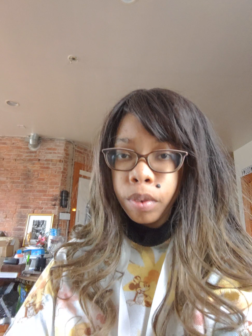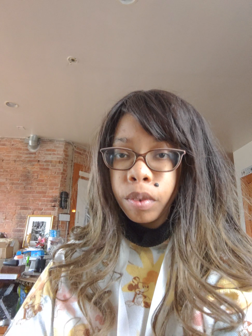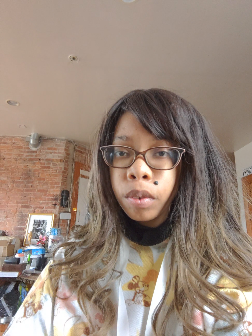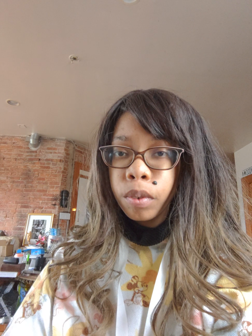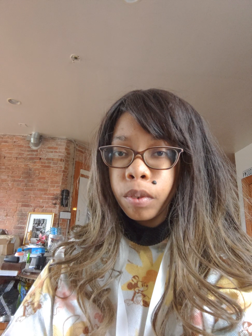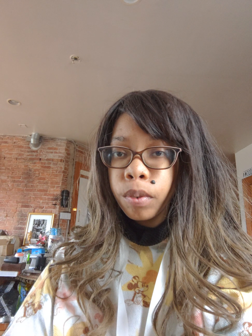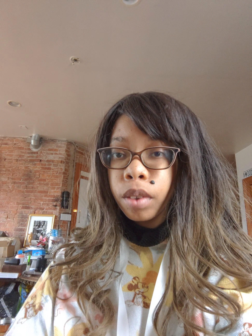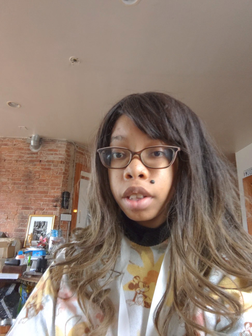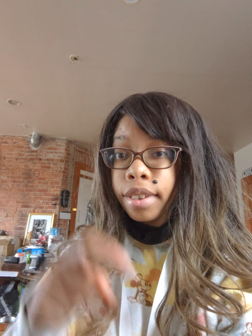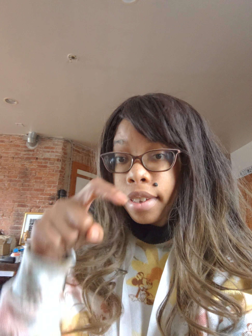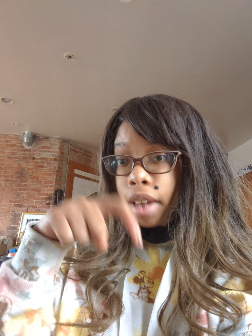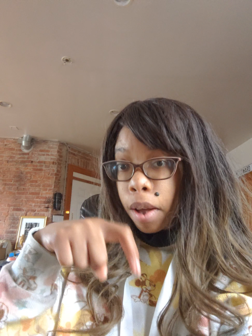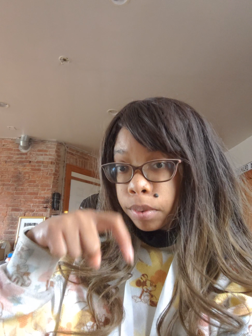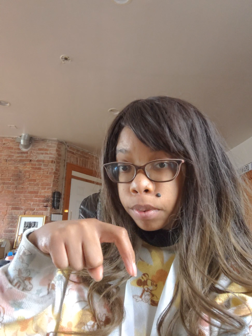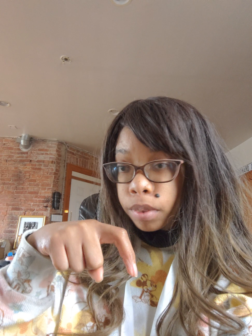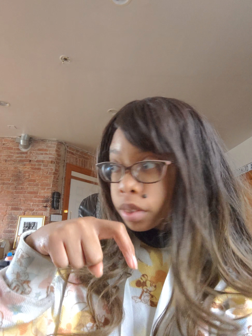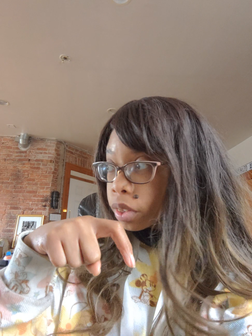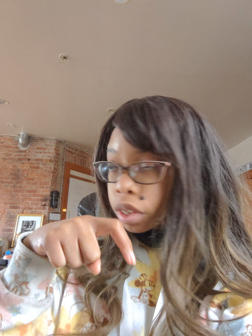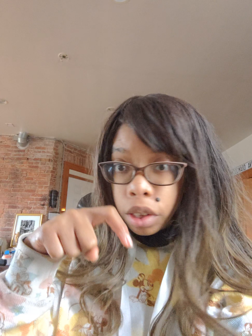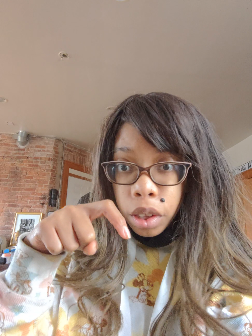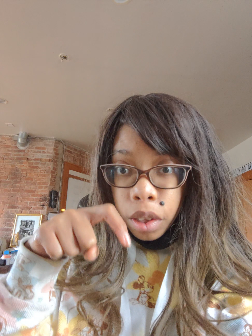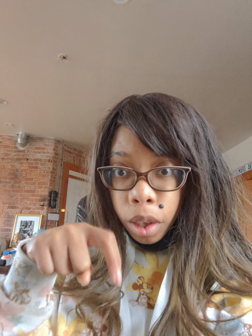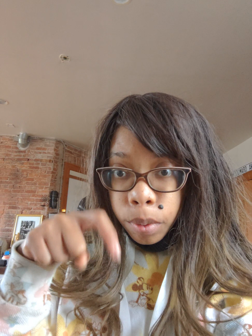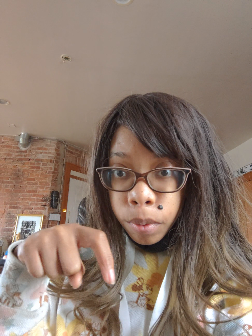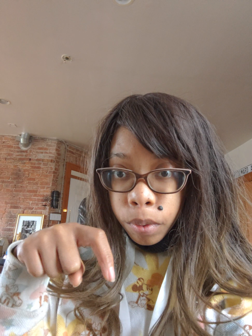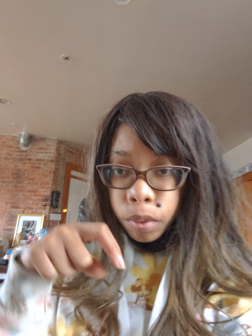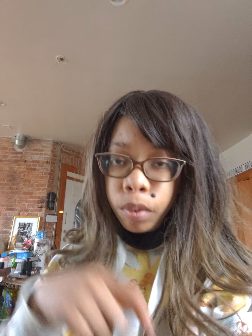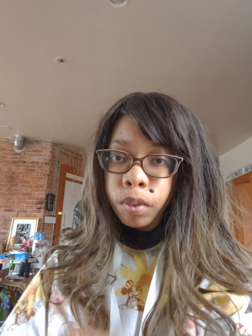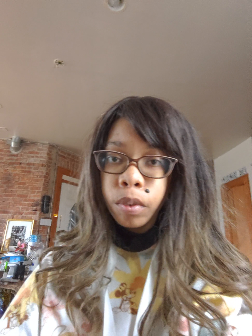time